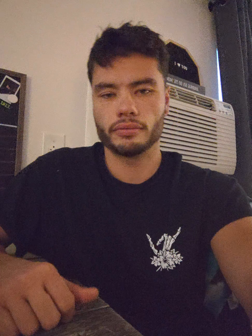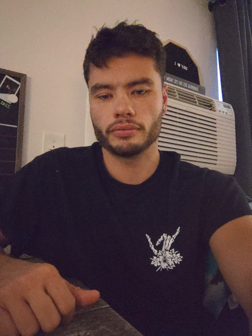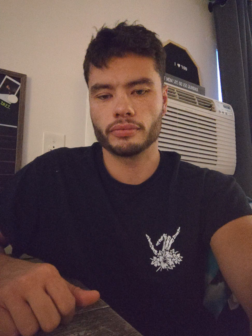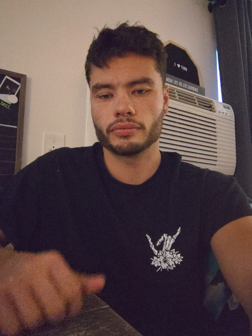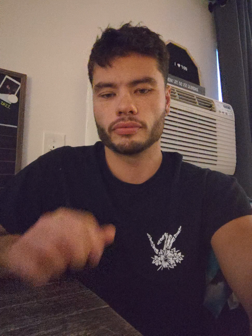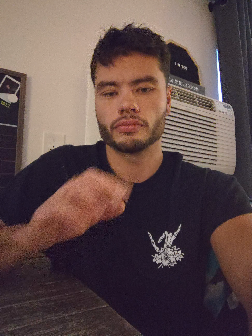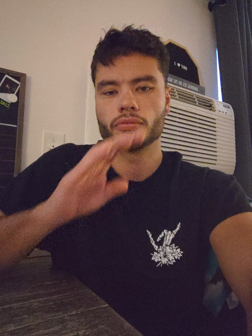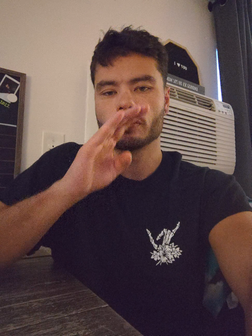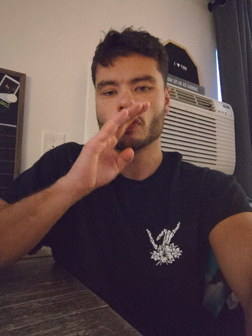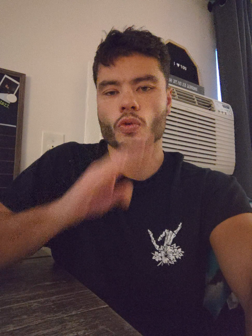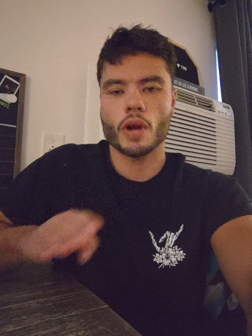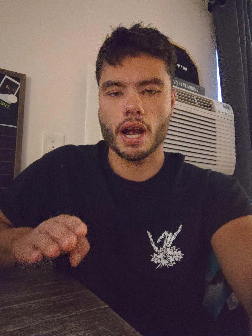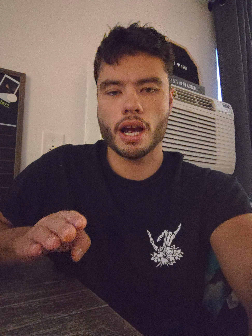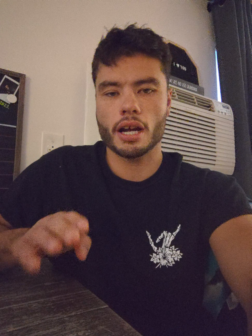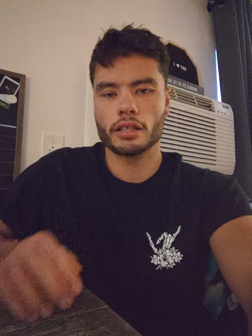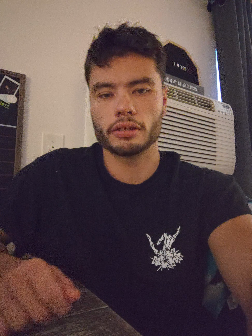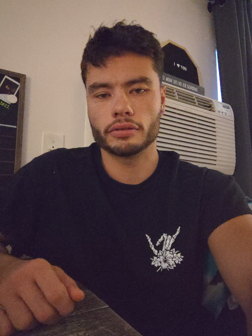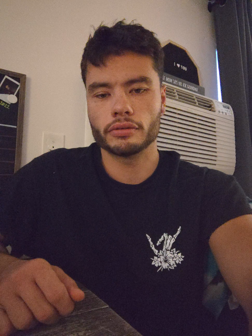quiet